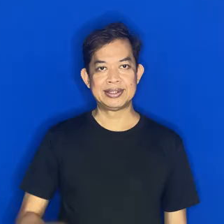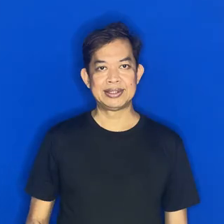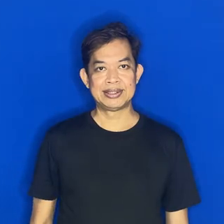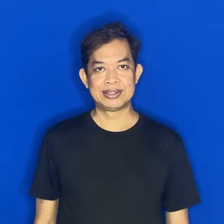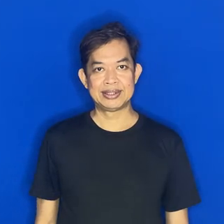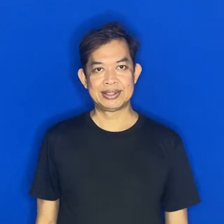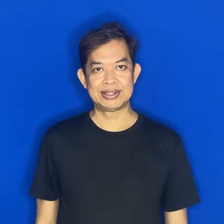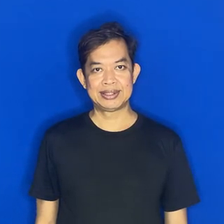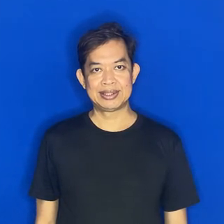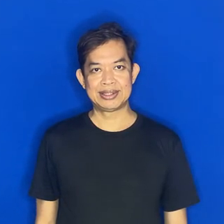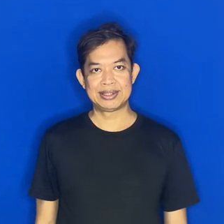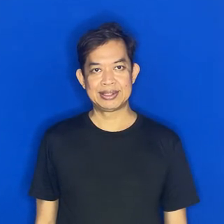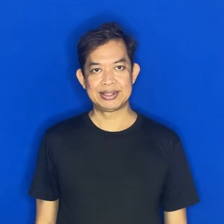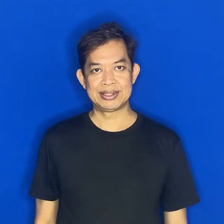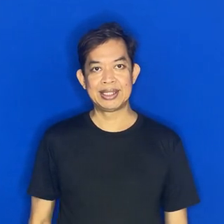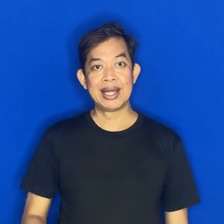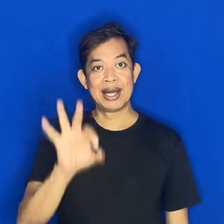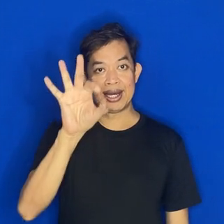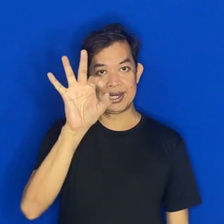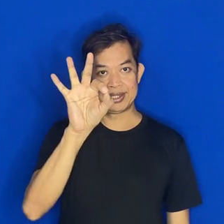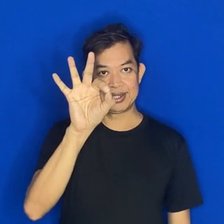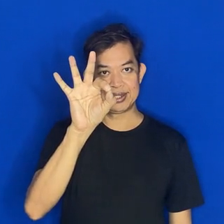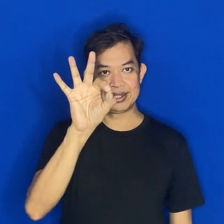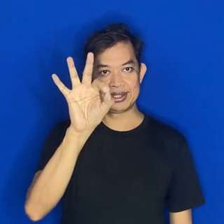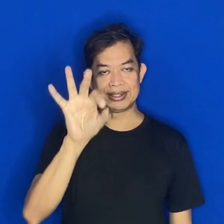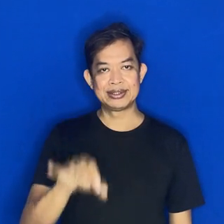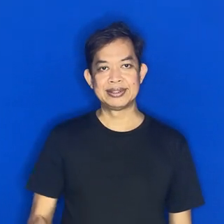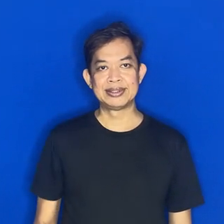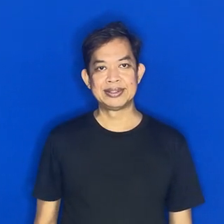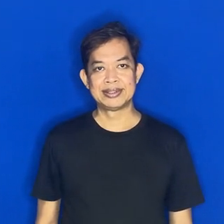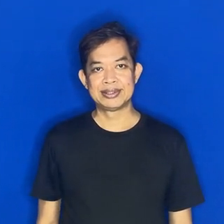nine